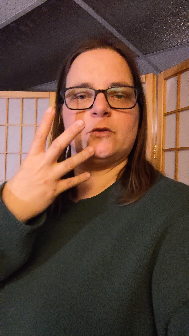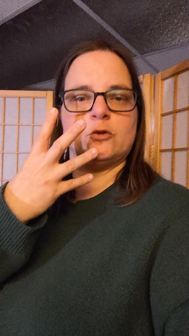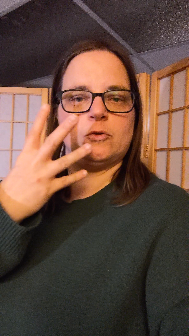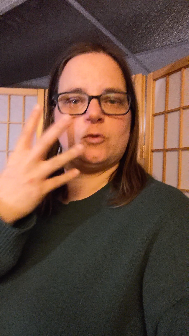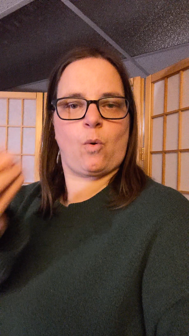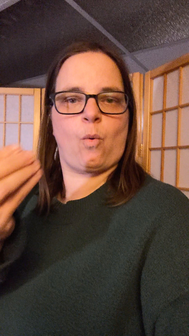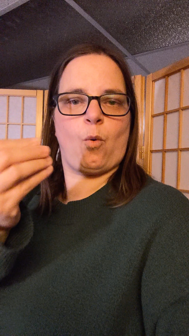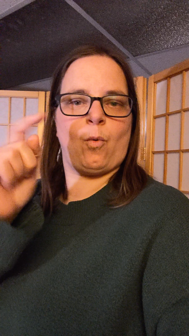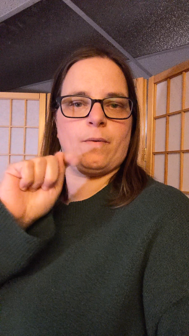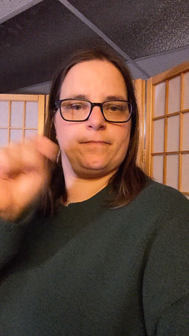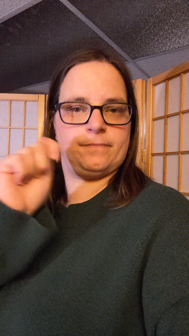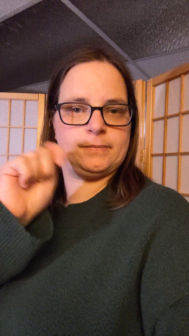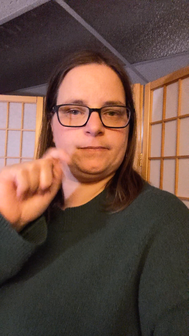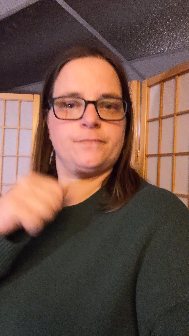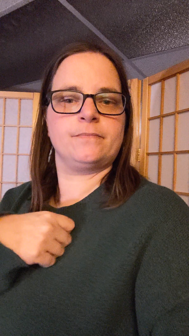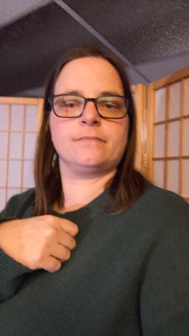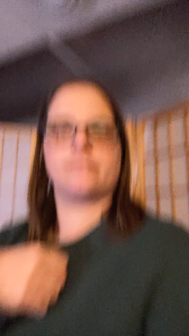go potty